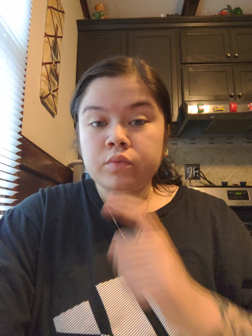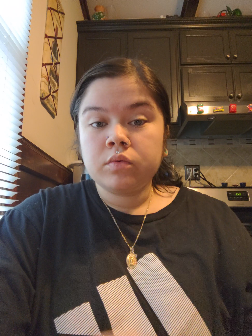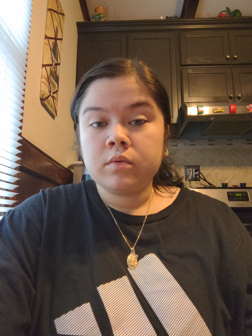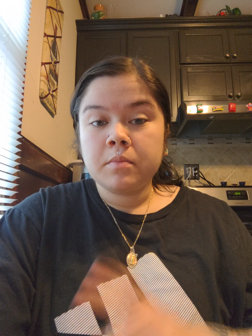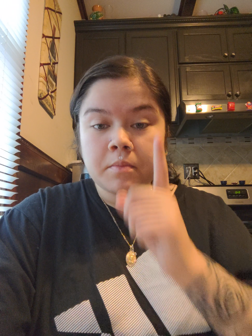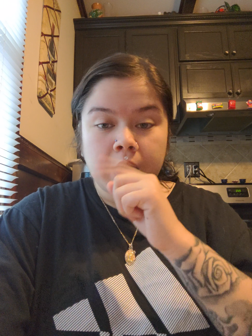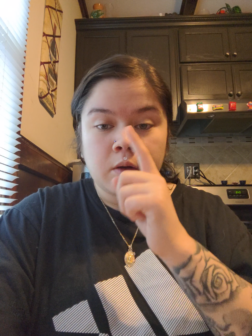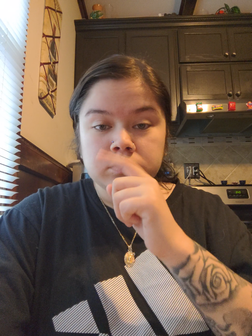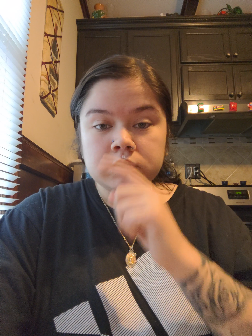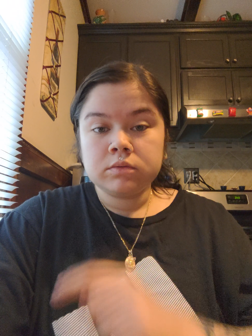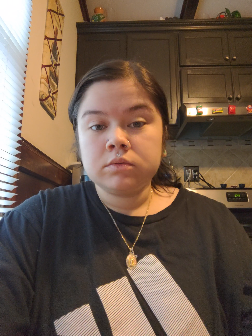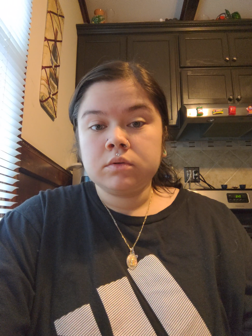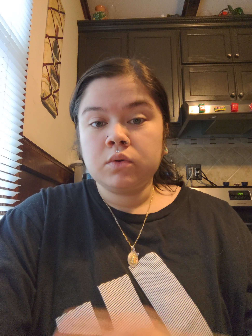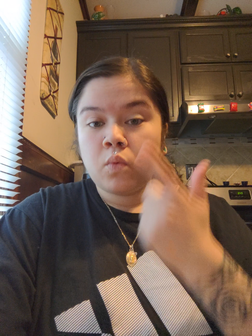mouse